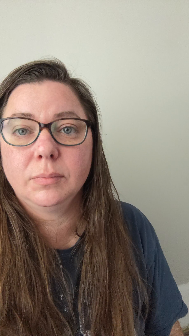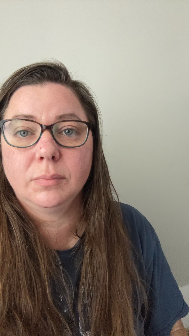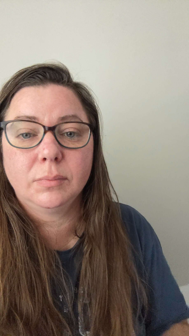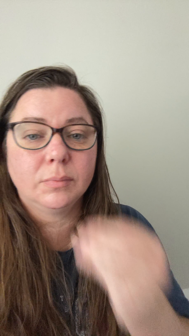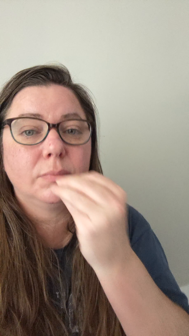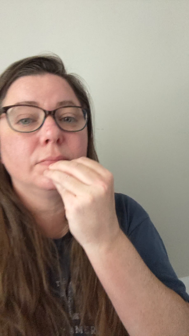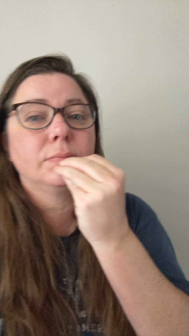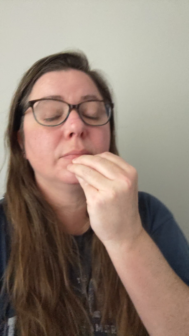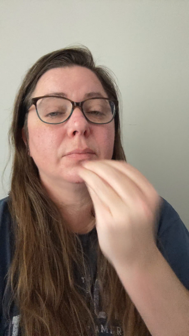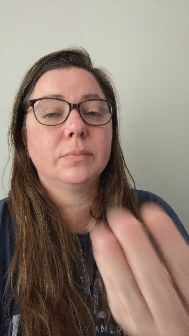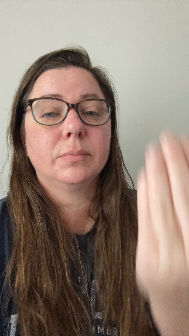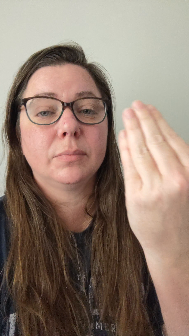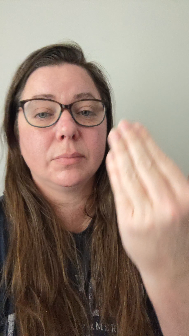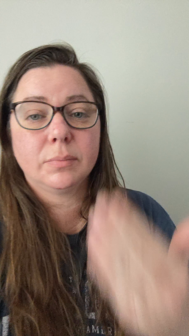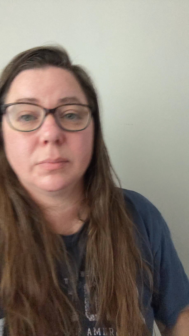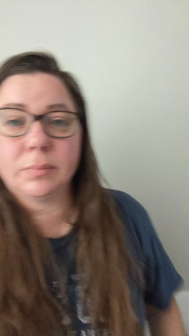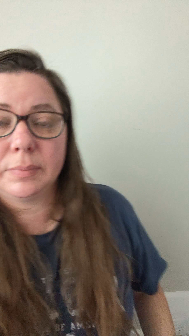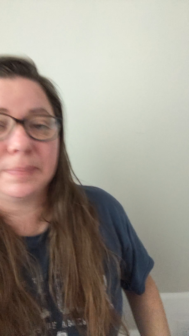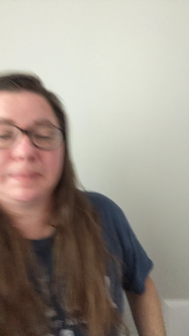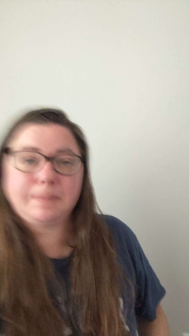breakfast